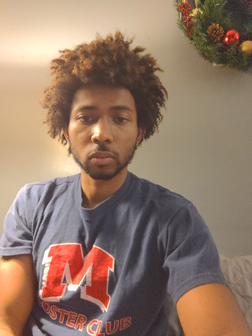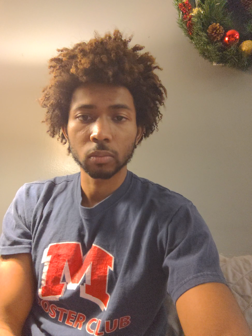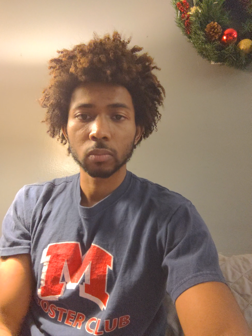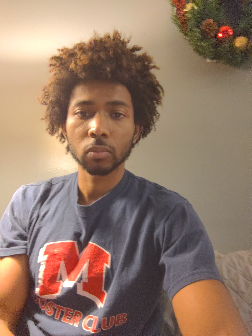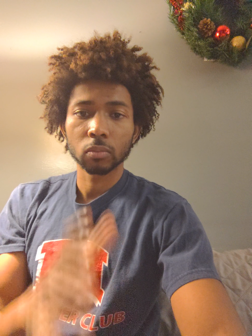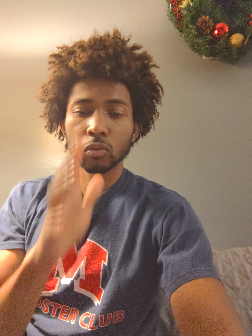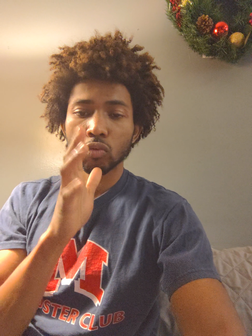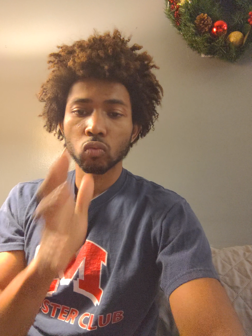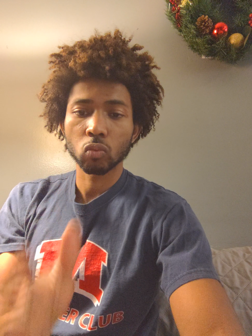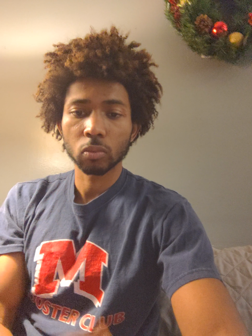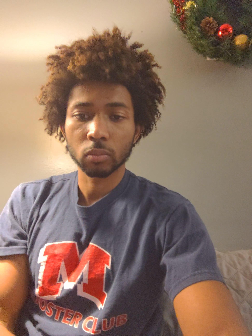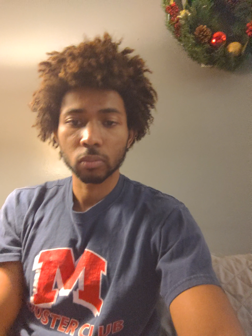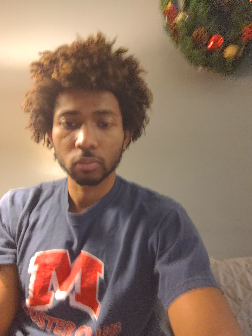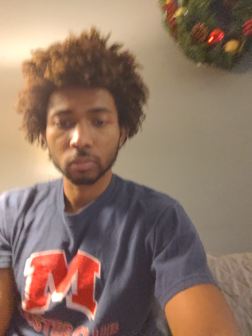grandma